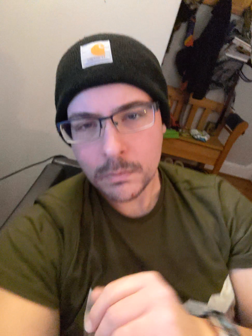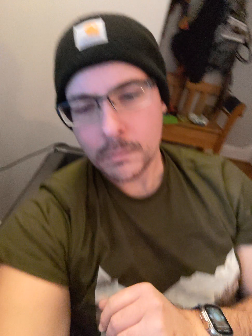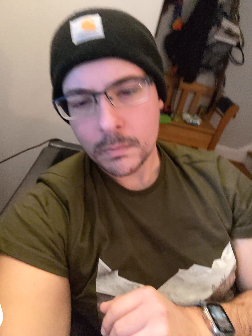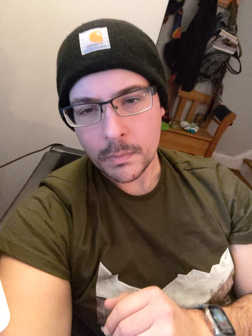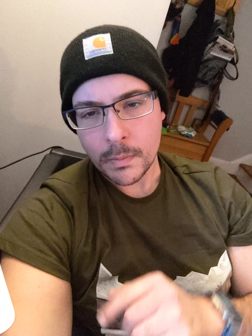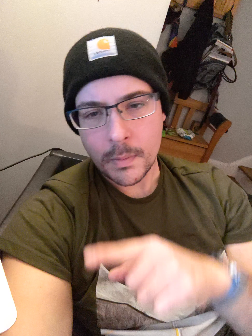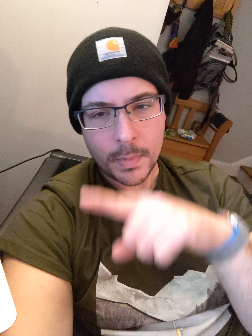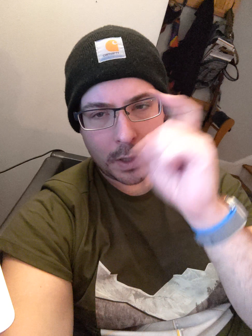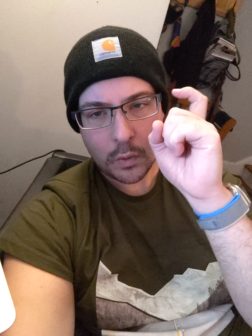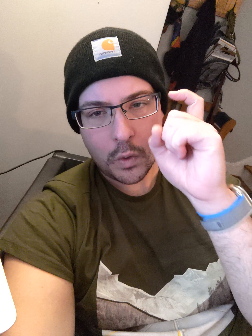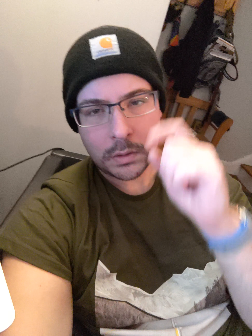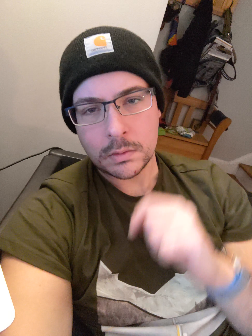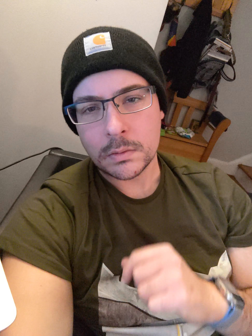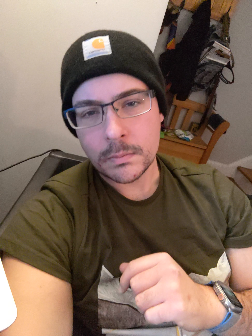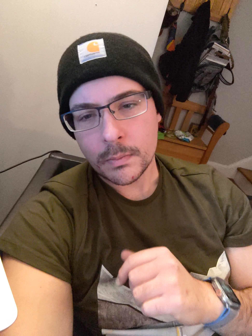because